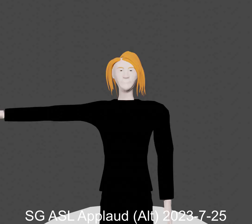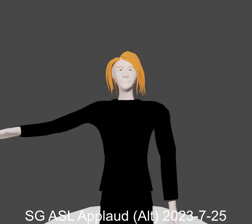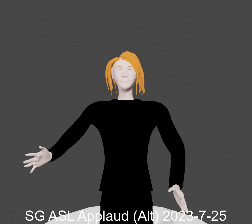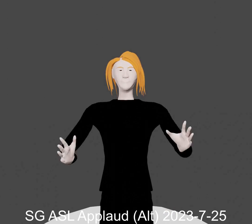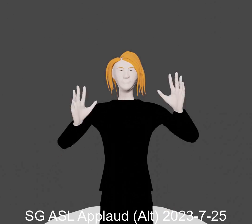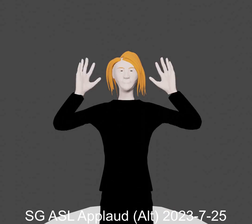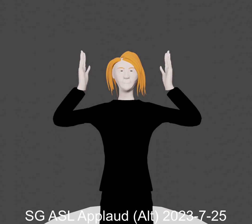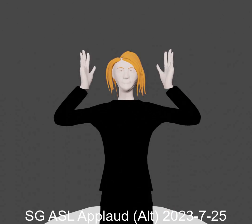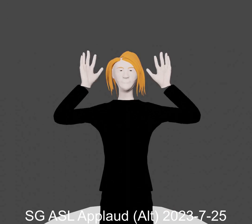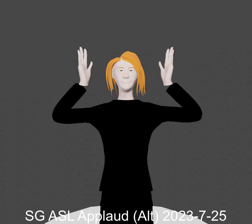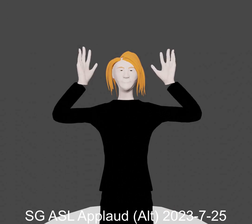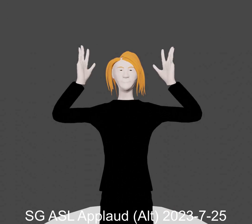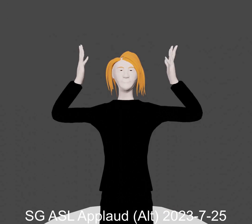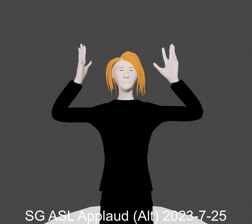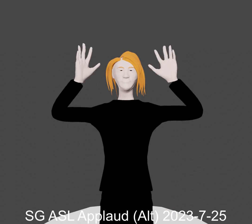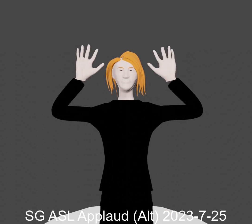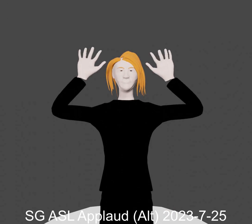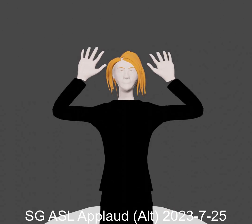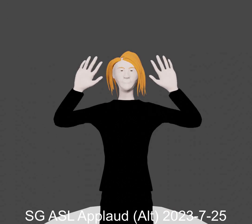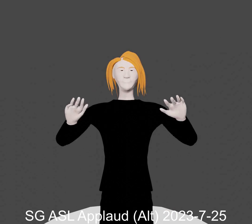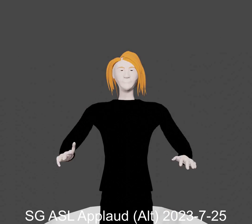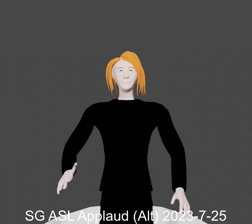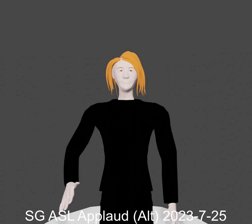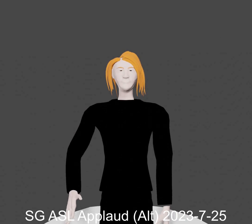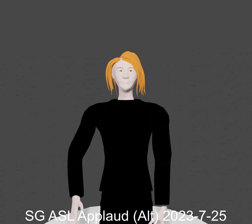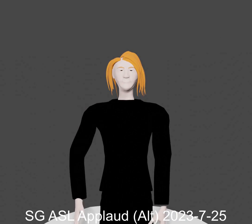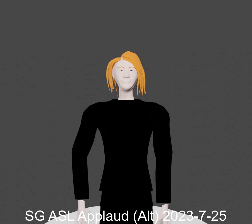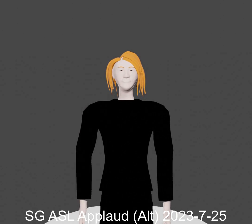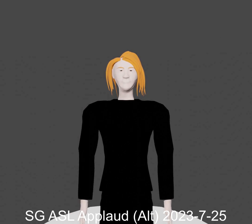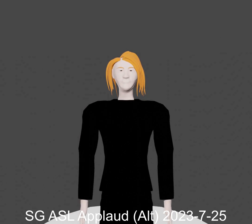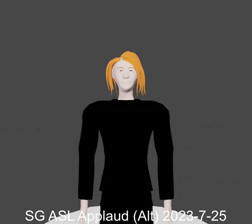Applaud